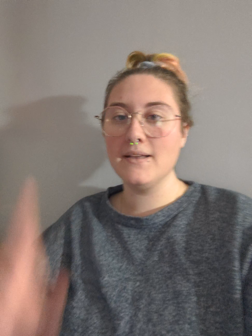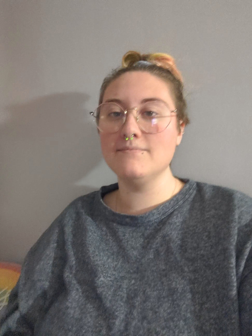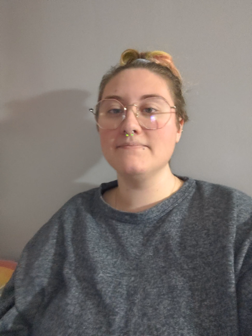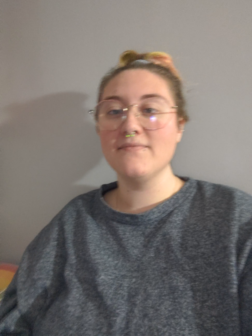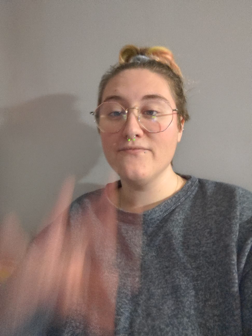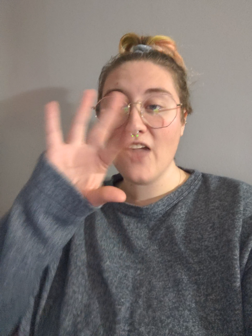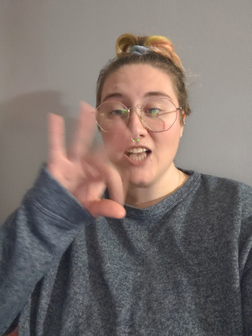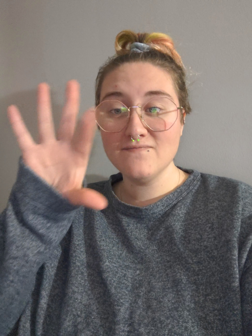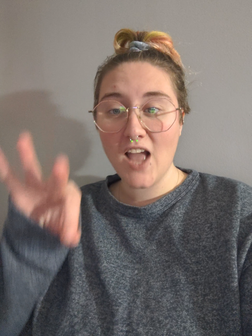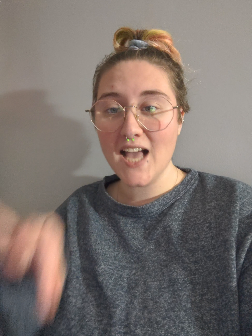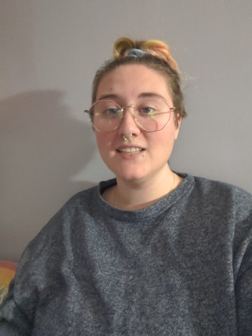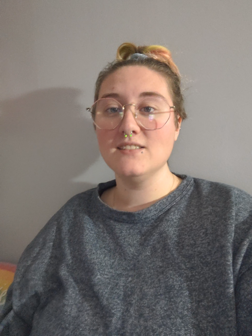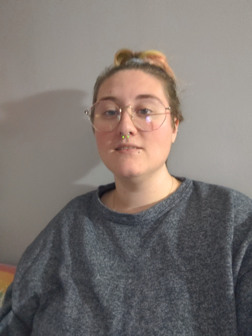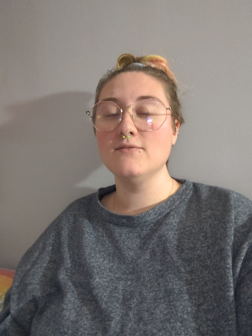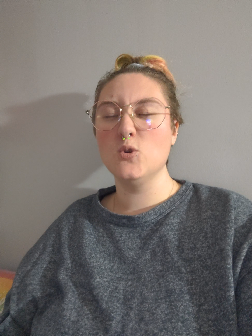french fries